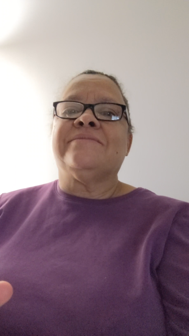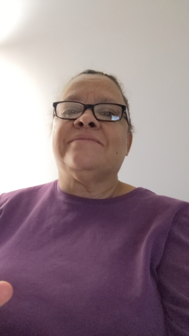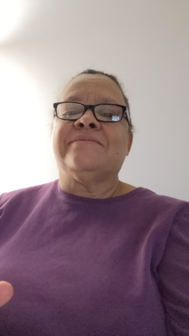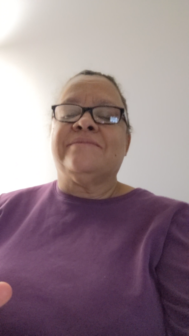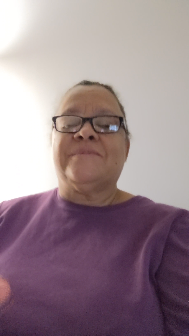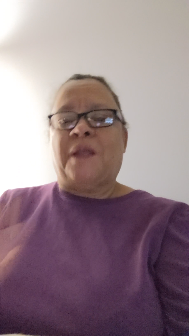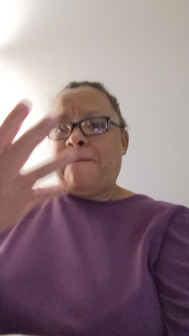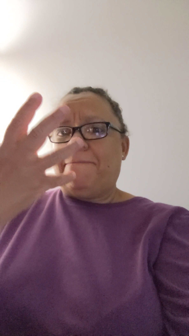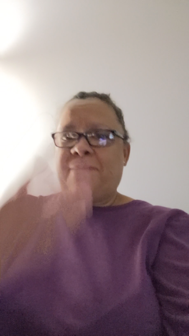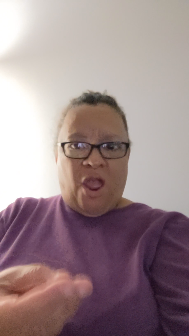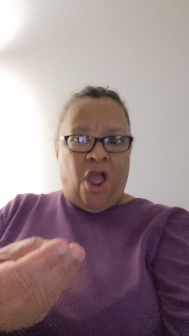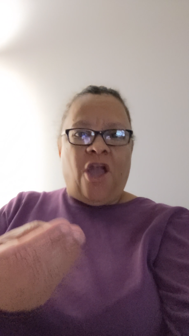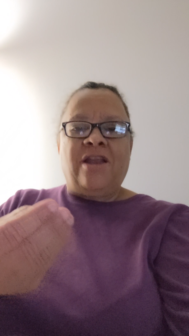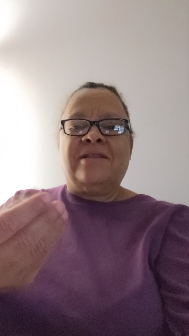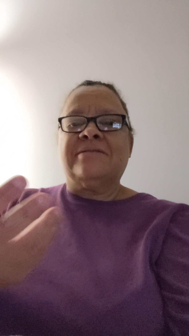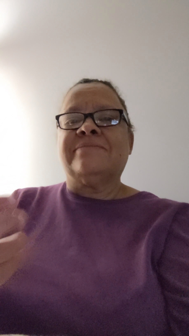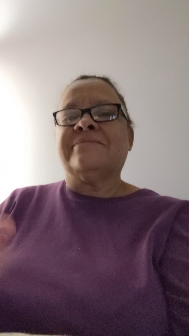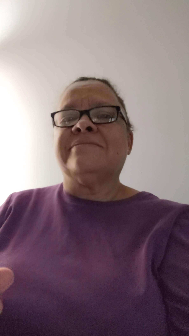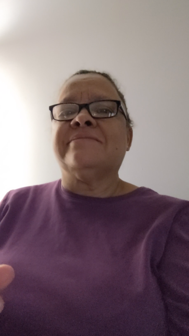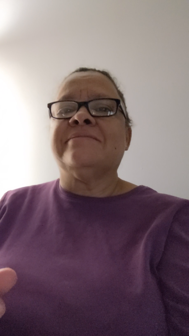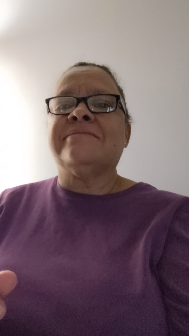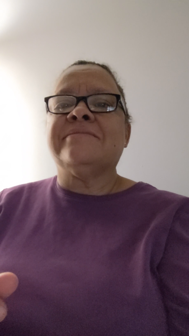poor